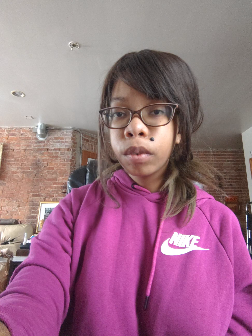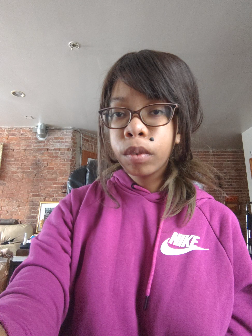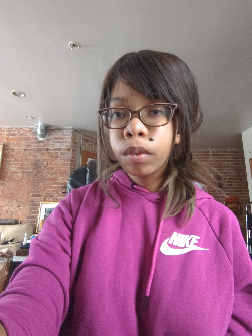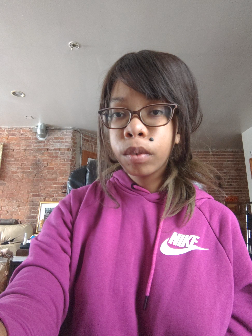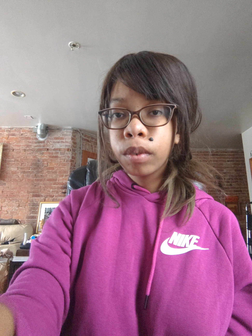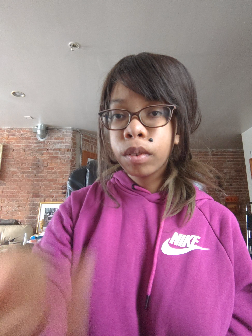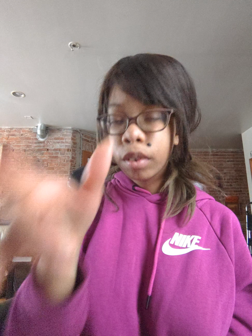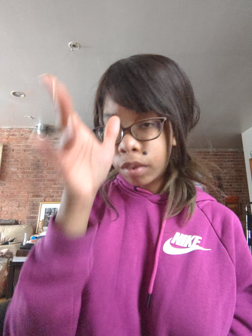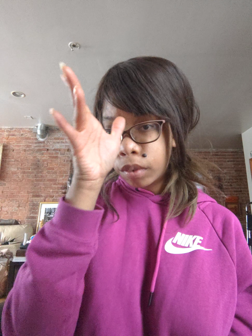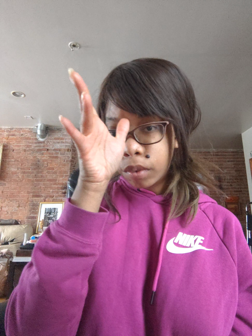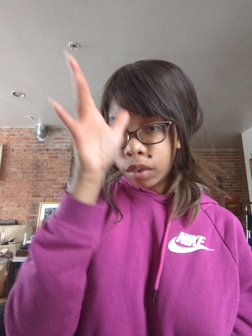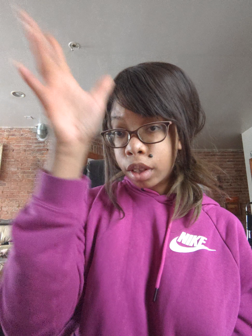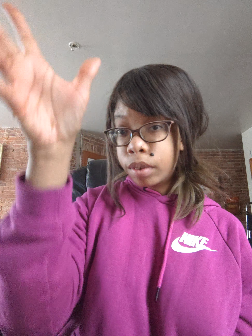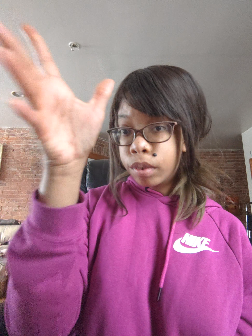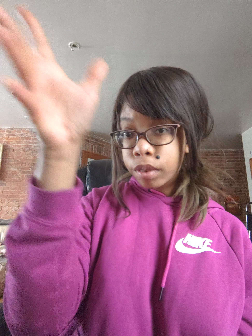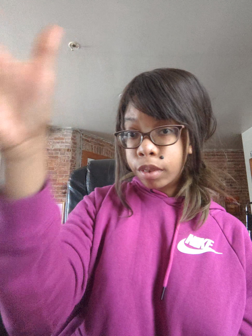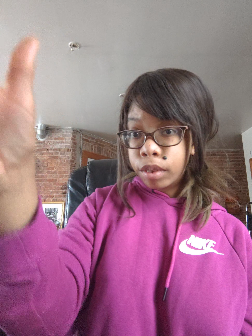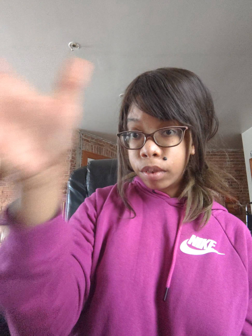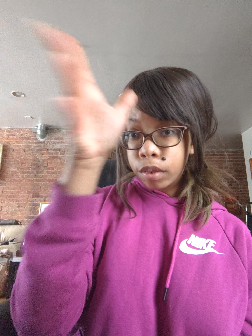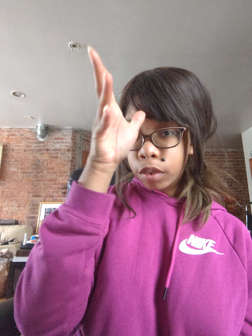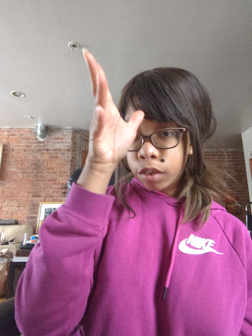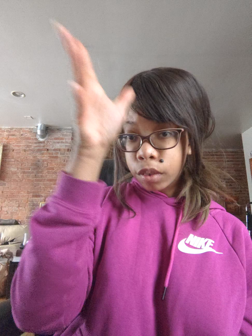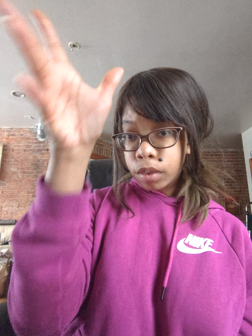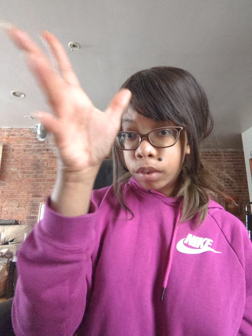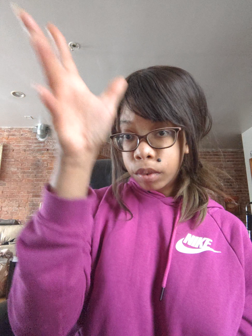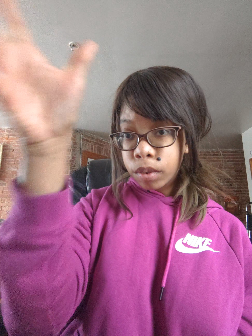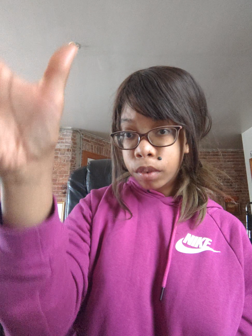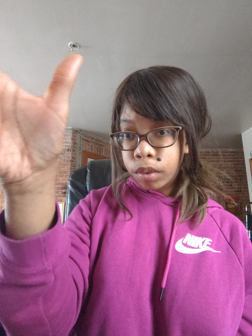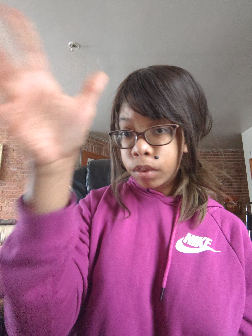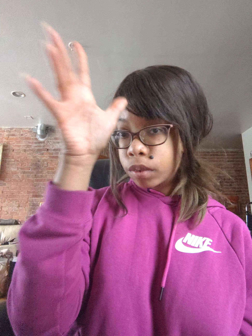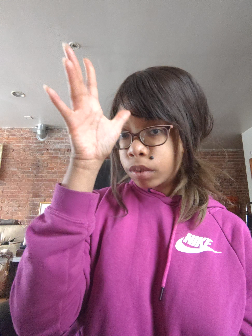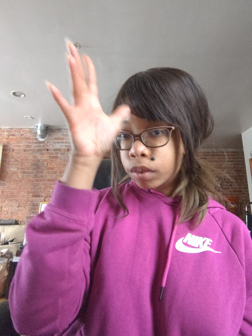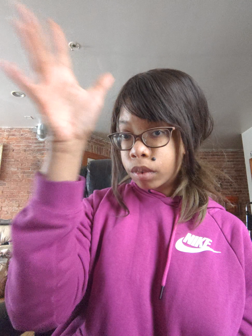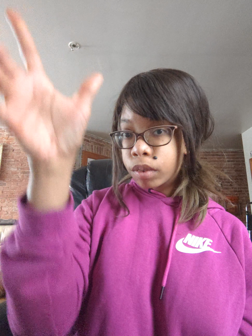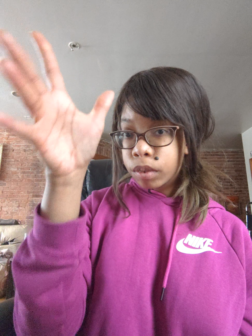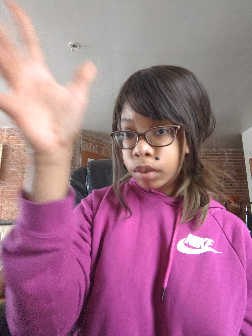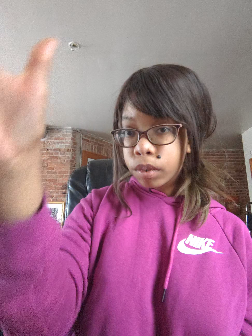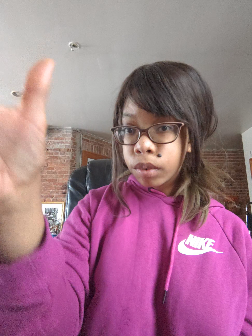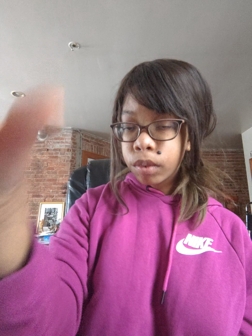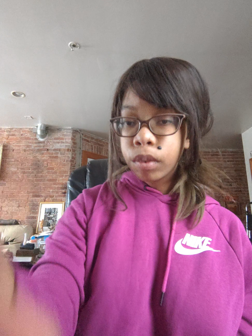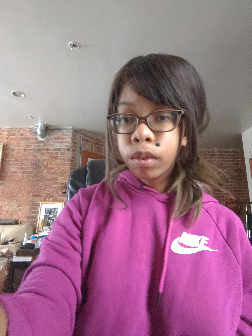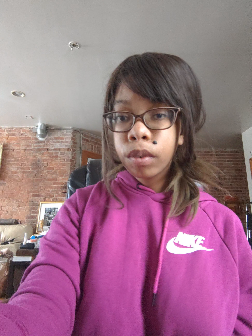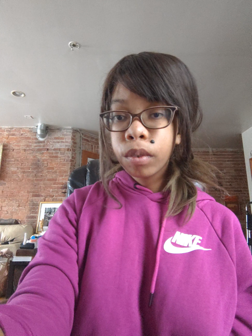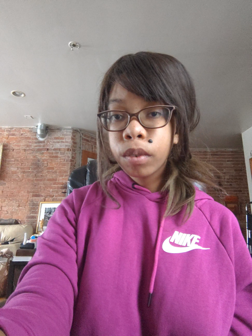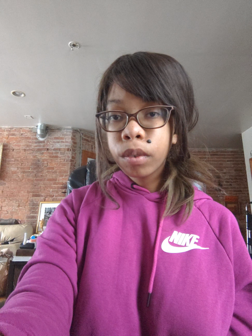grandpa